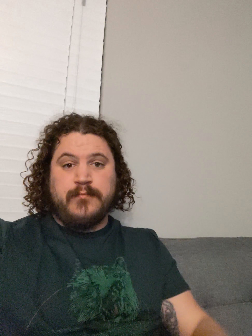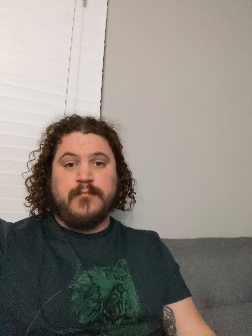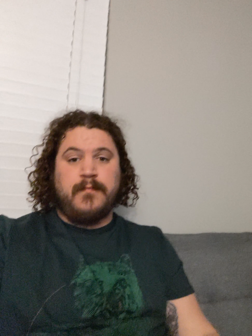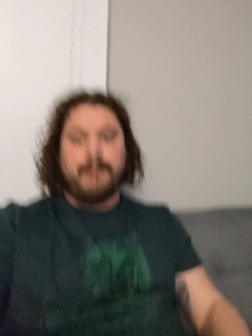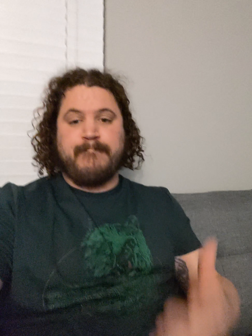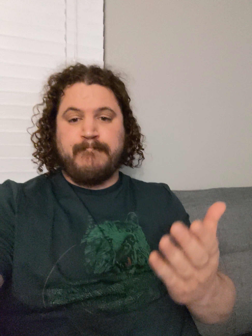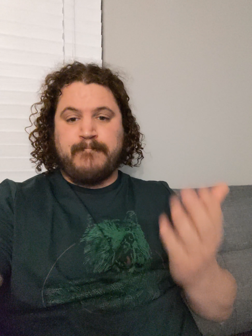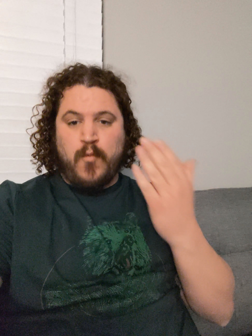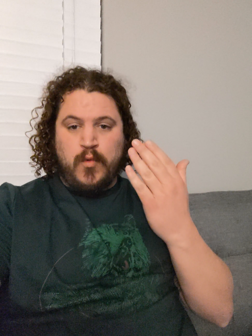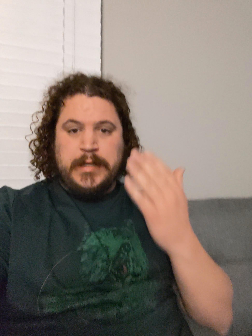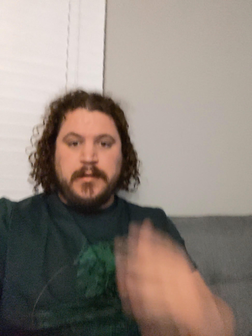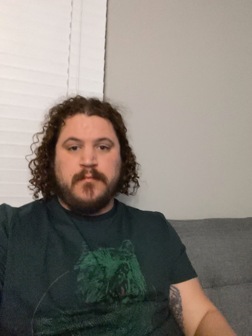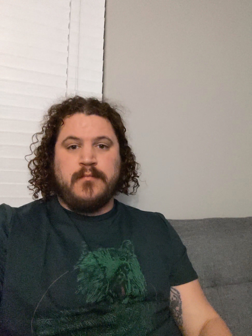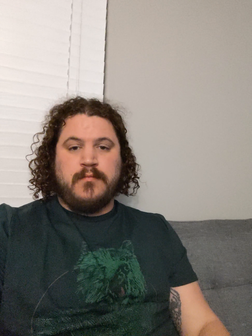morning